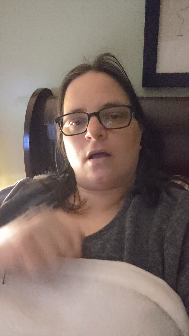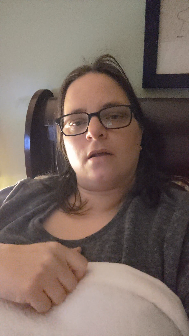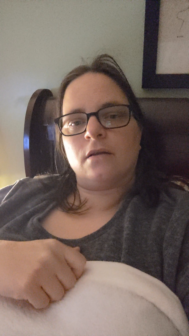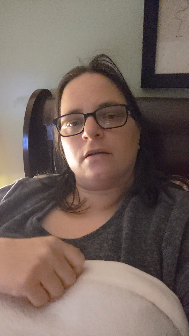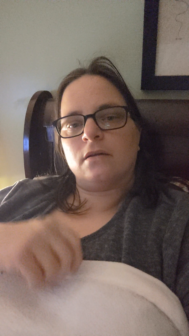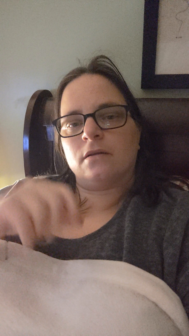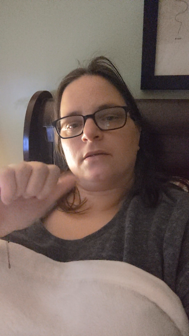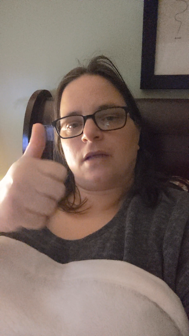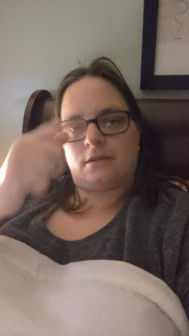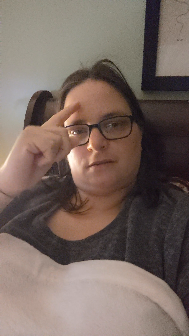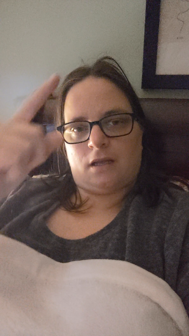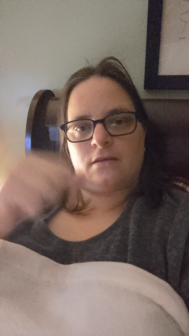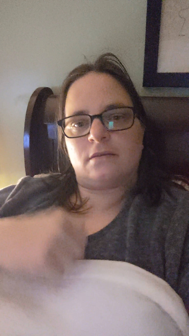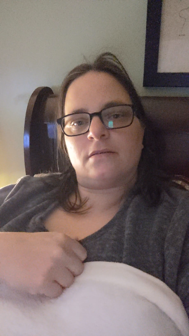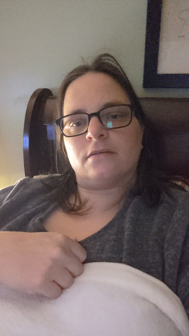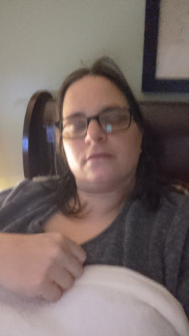dime